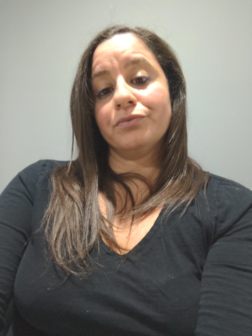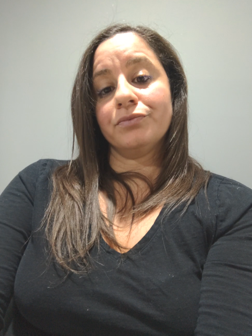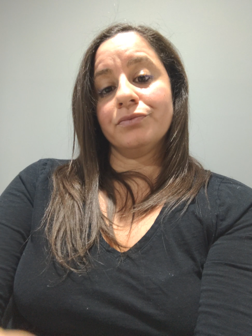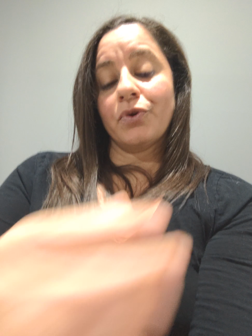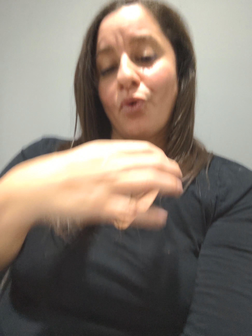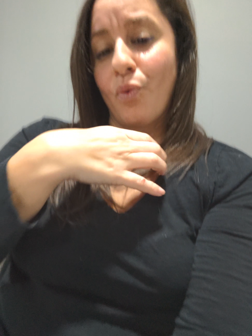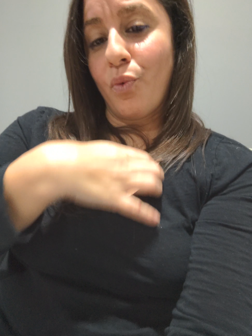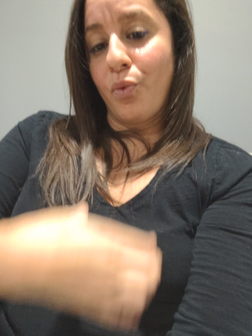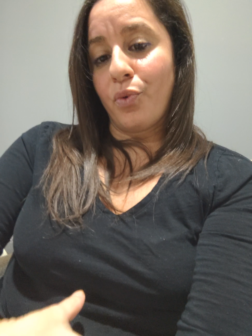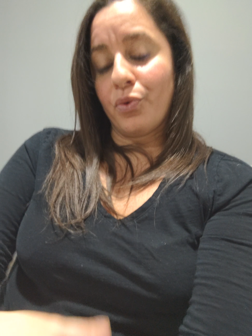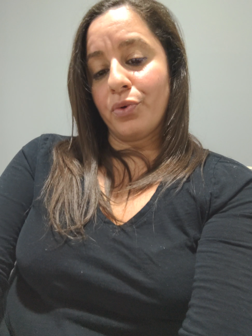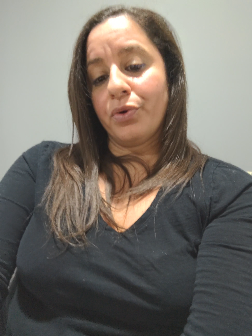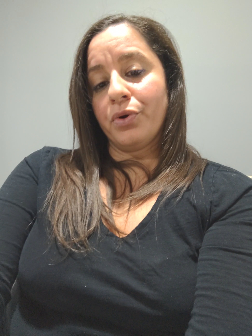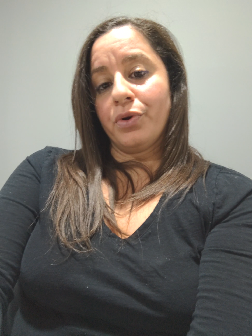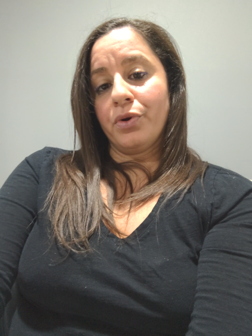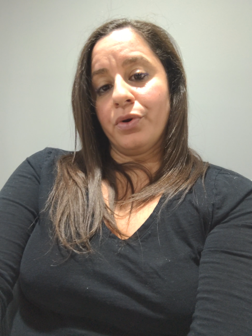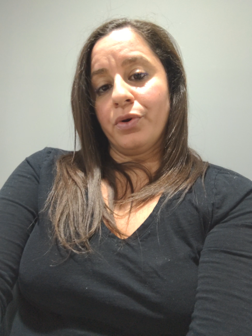hungry